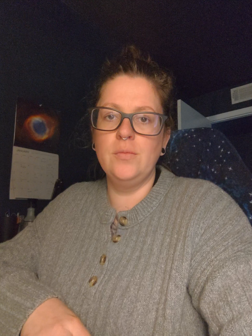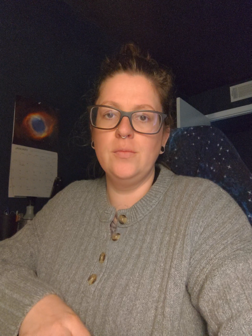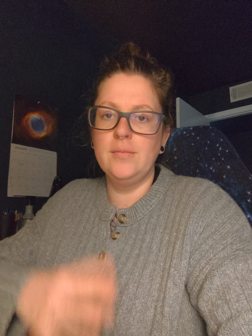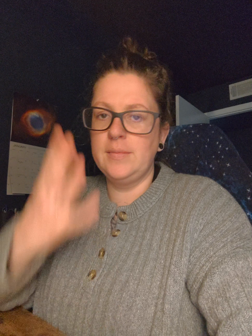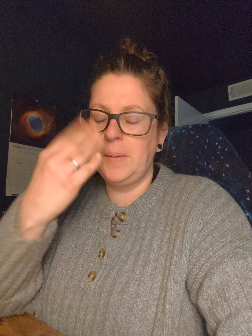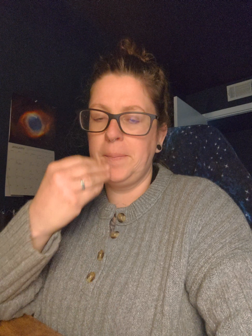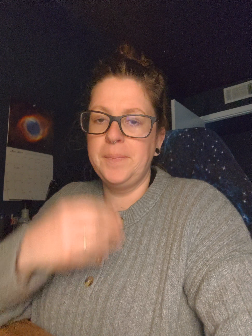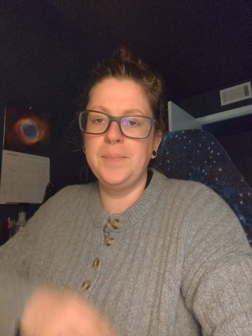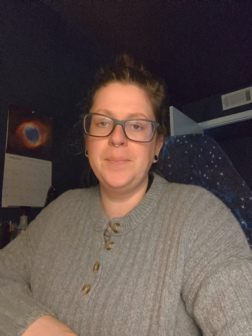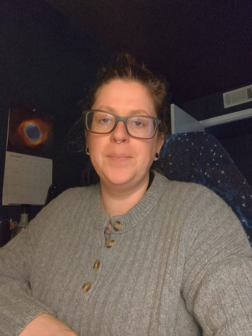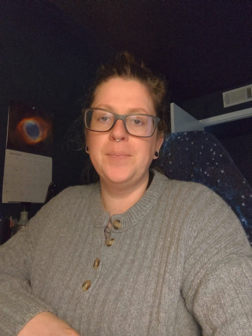nap